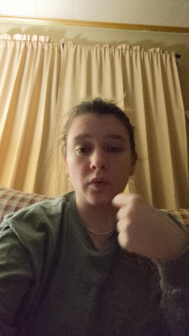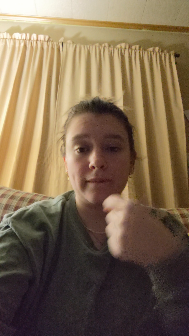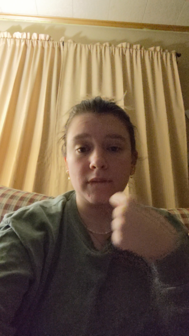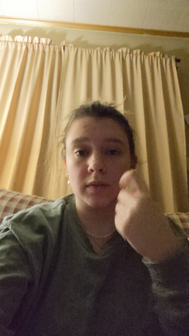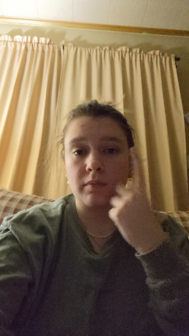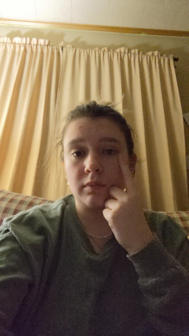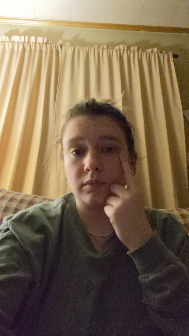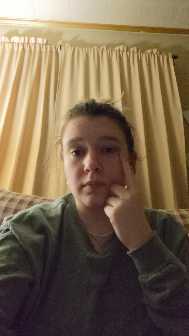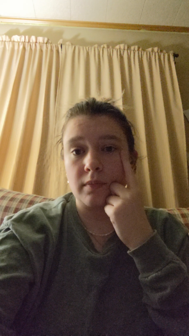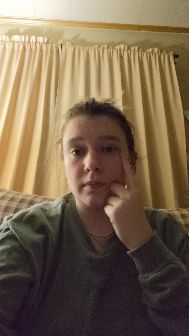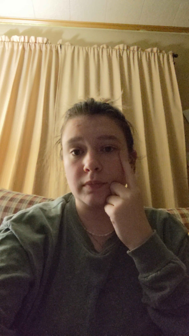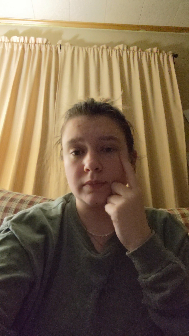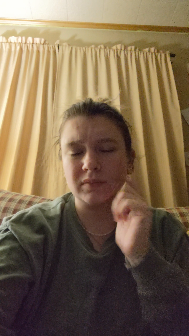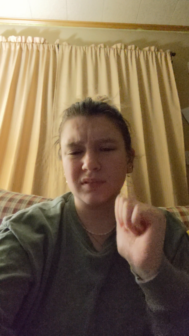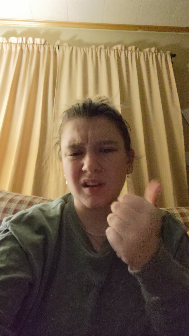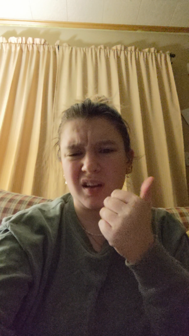how